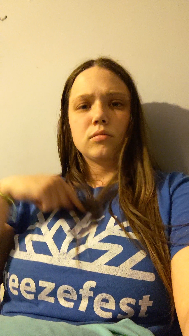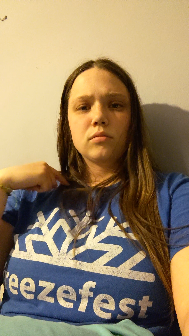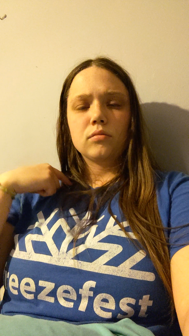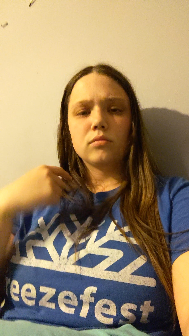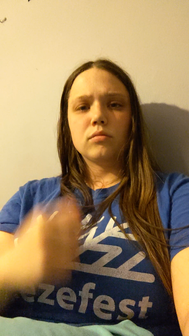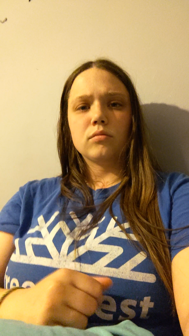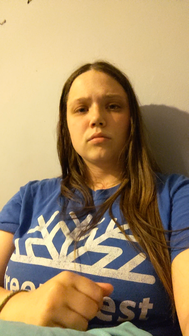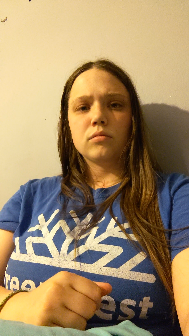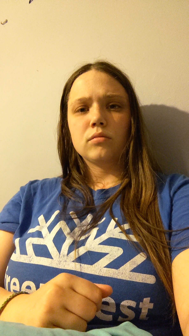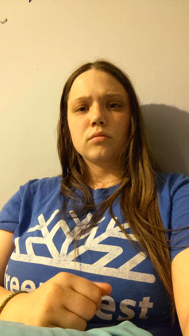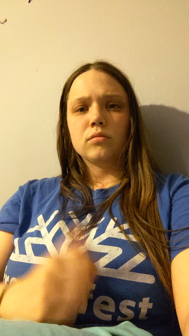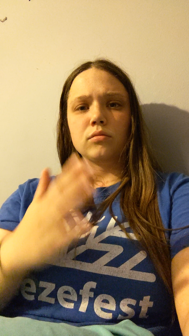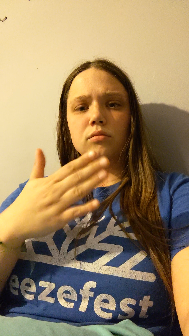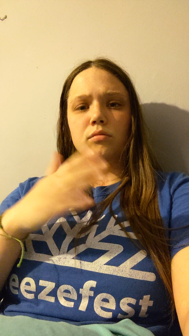share